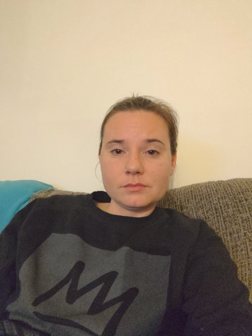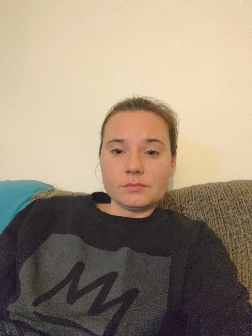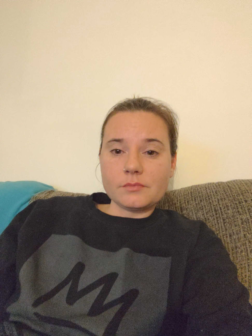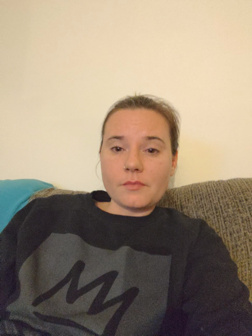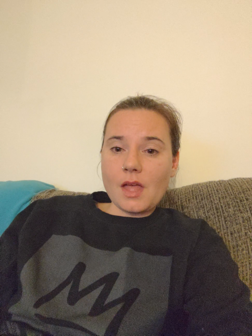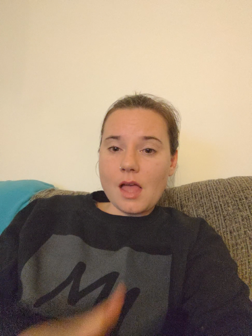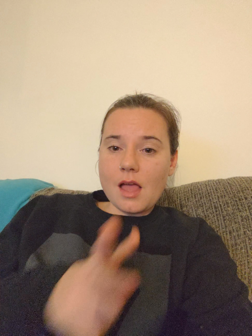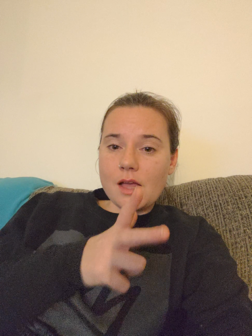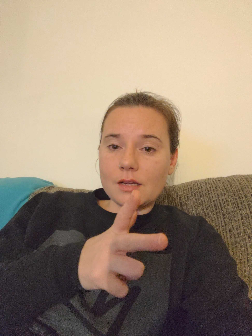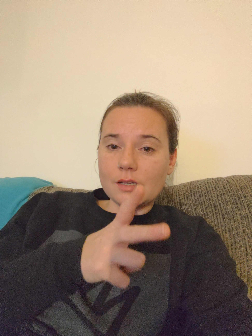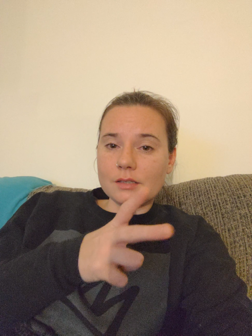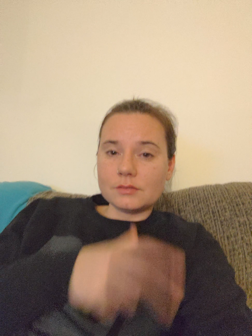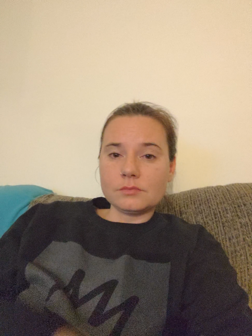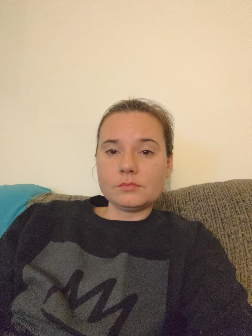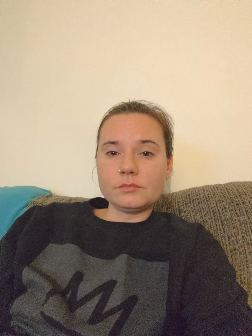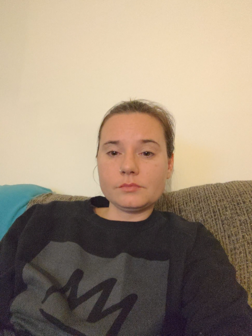hen